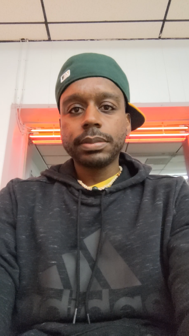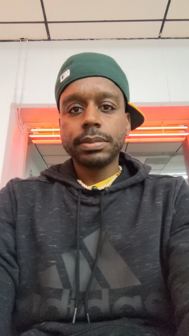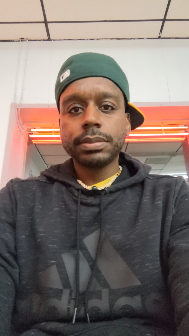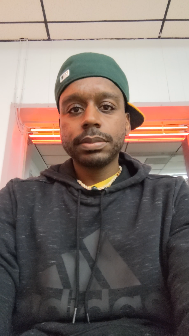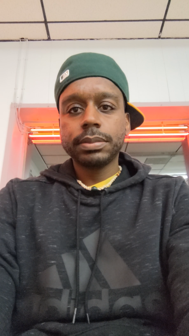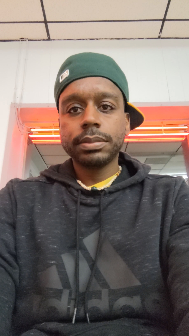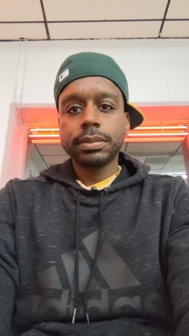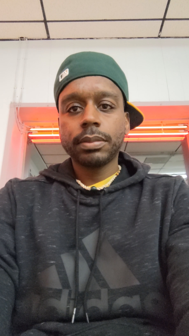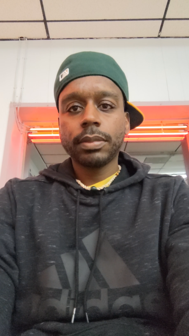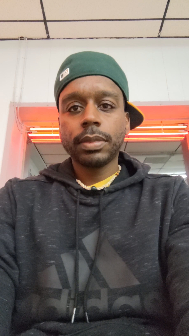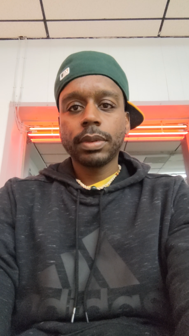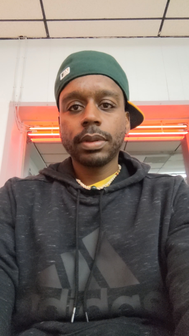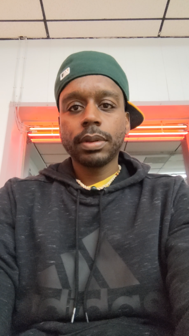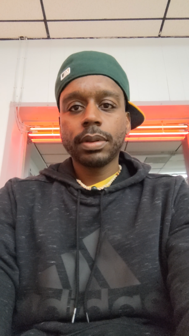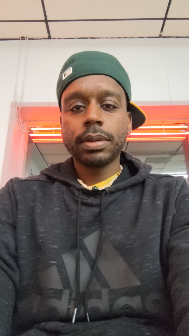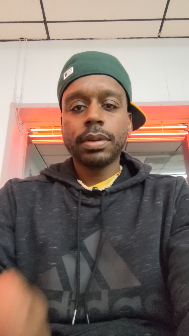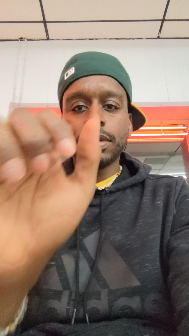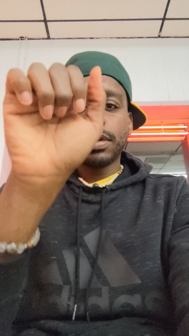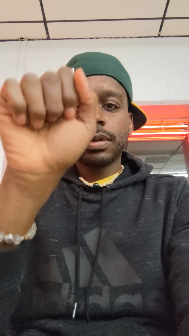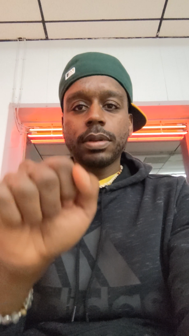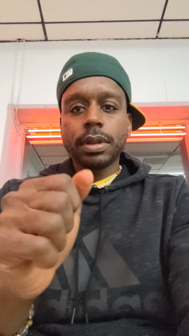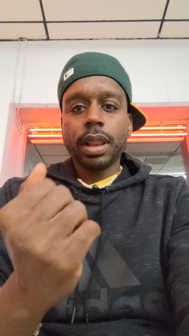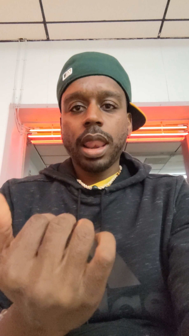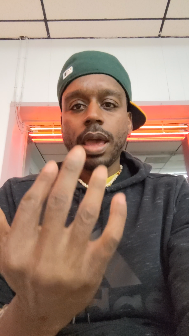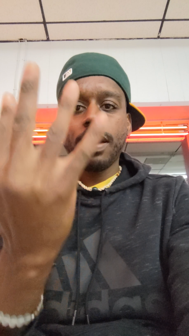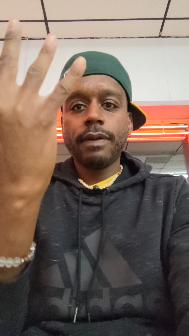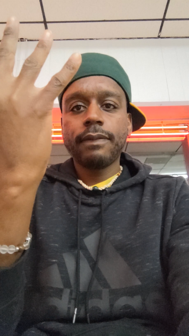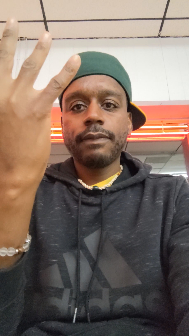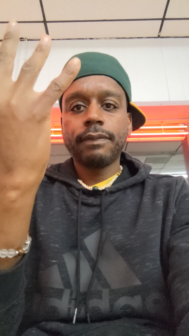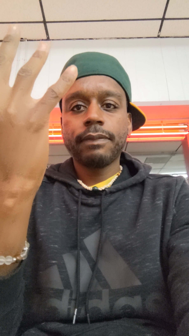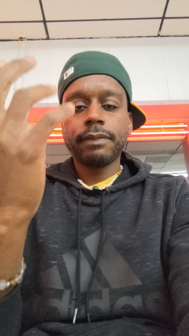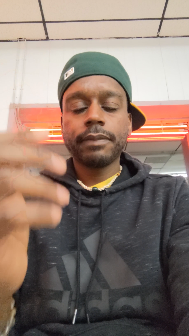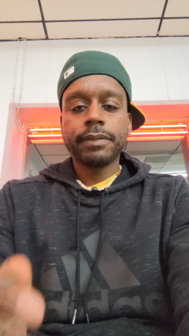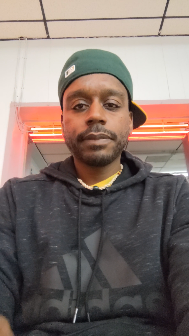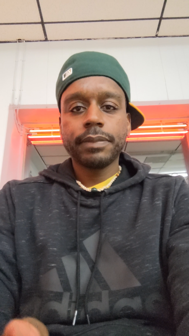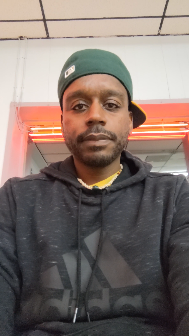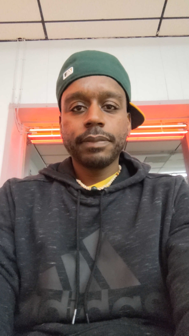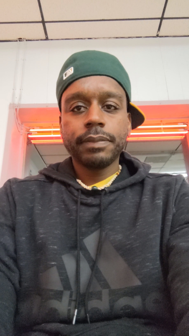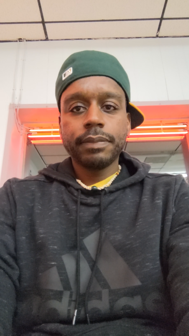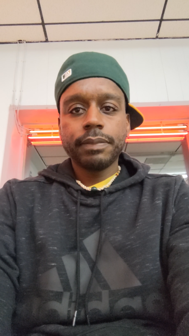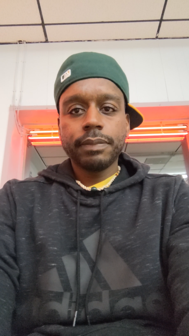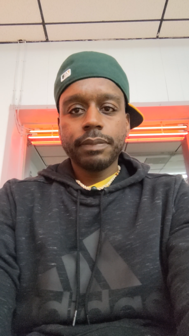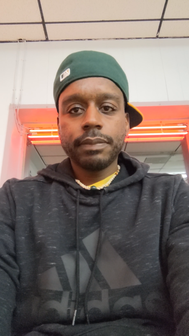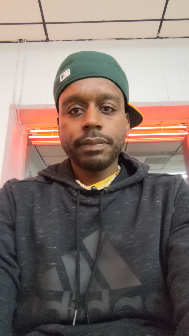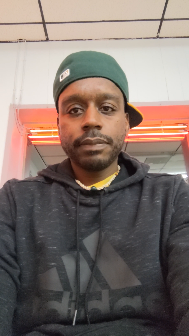gloves